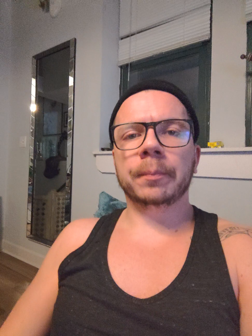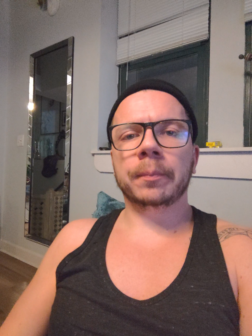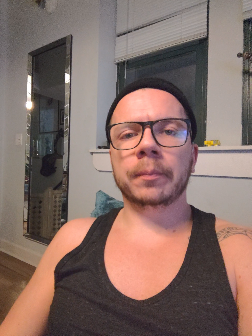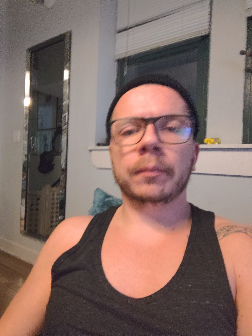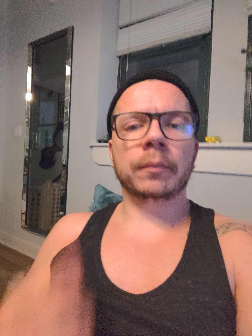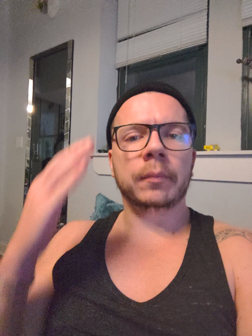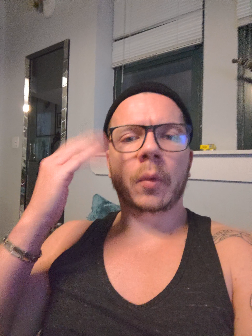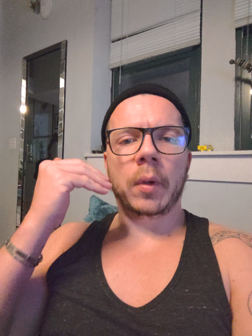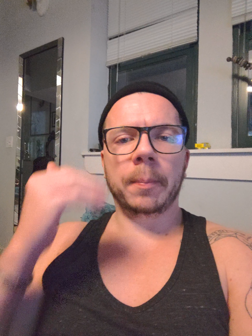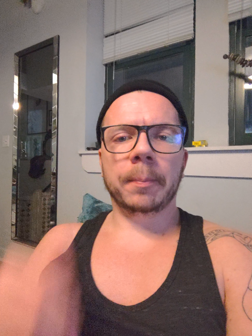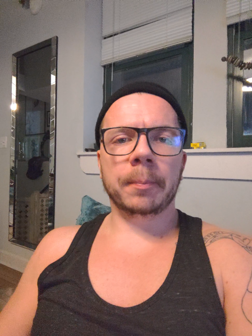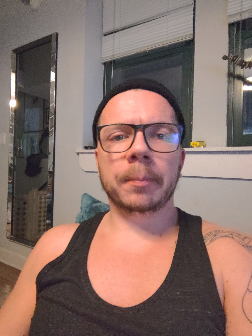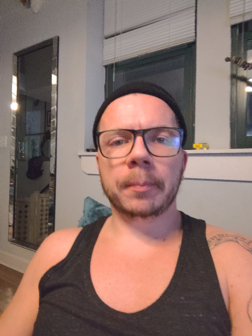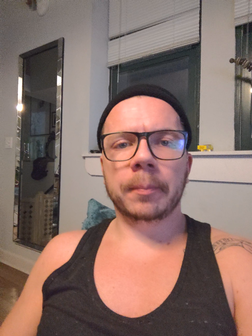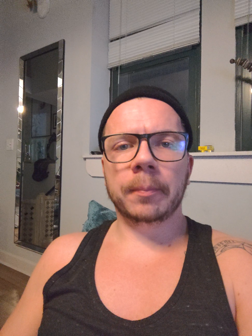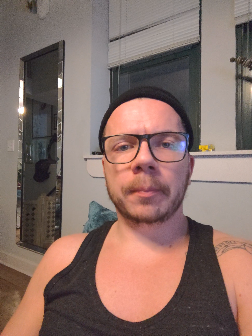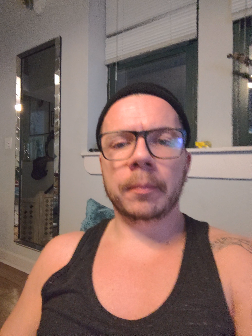why